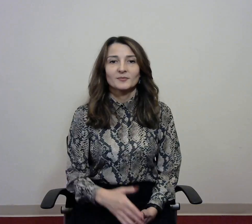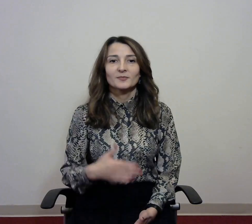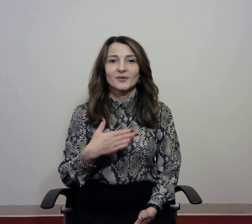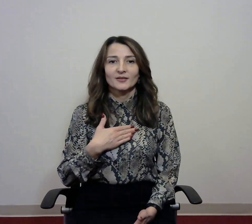mən